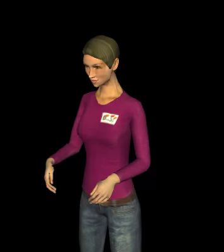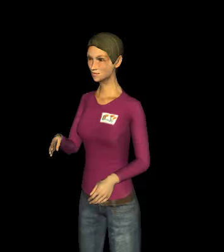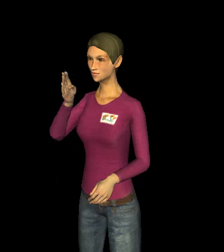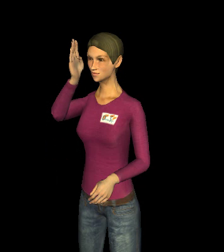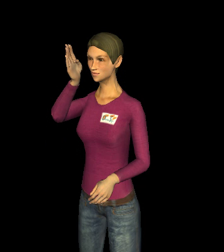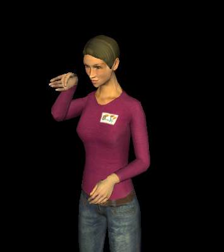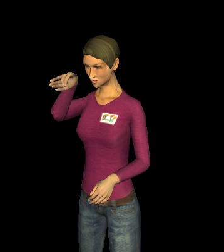اتجاه